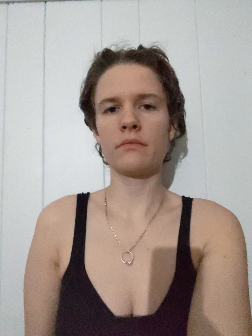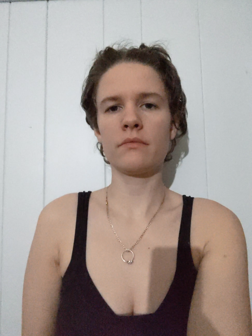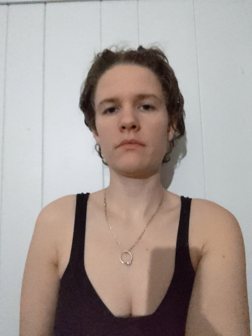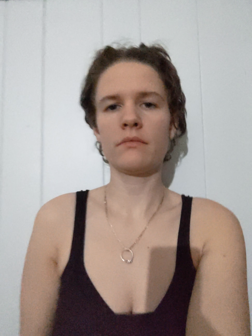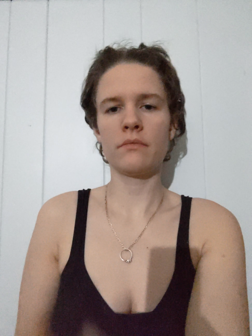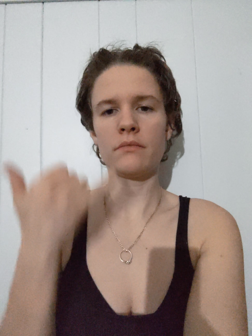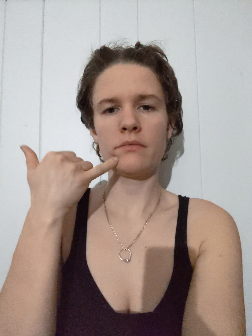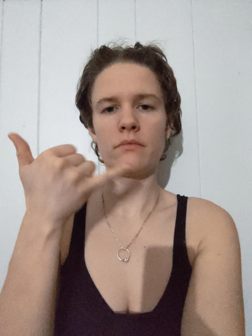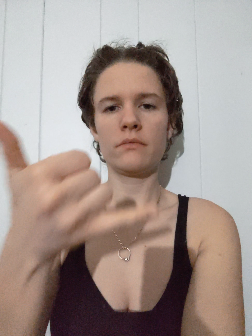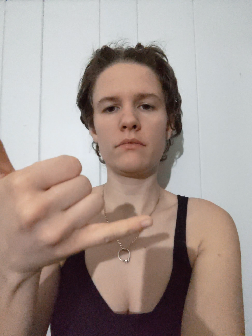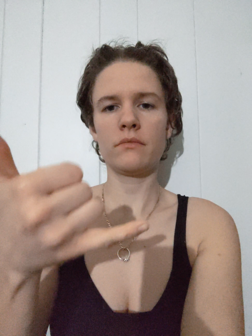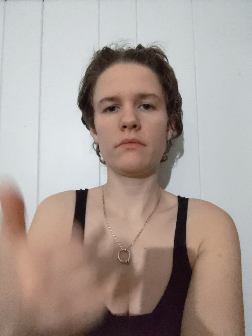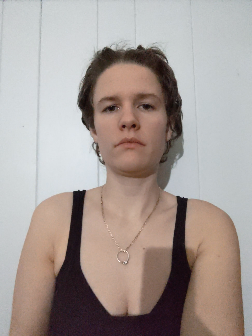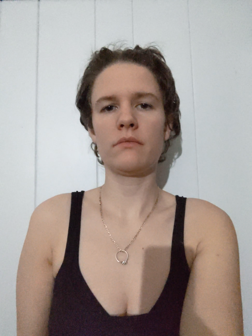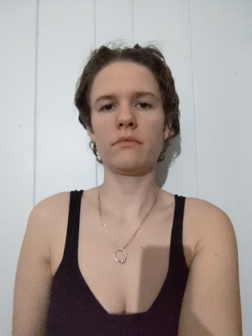call on the phone